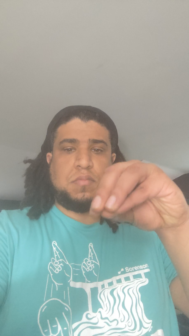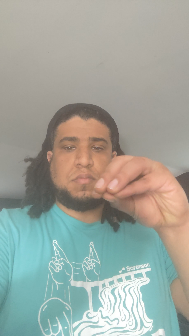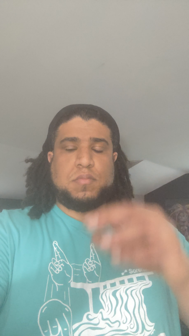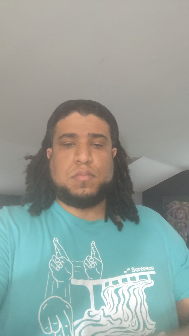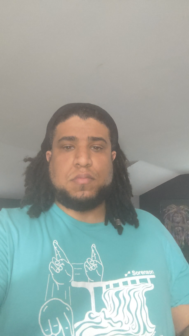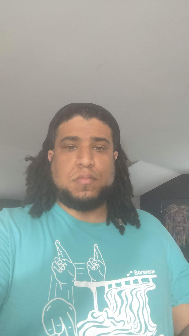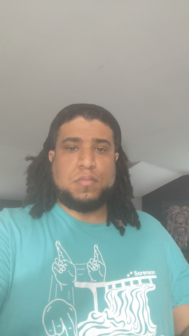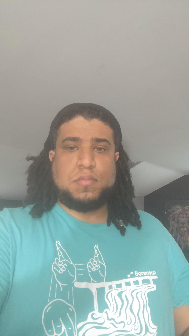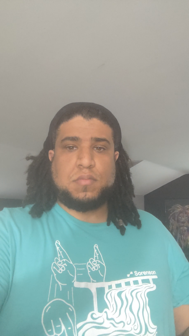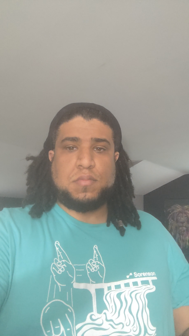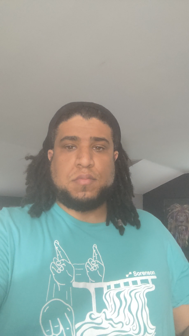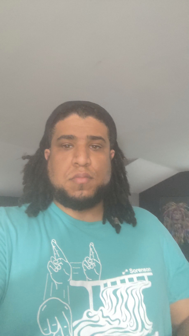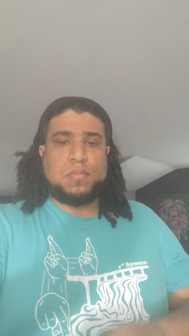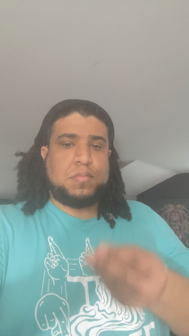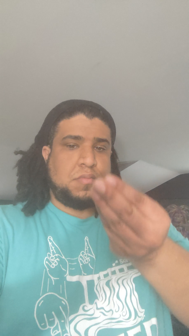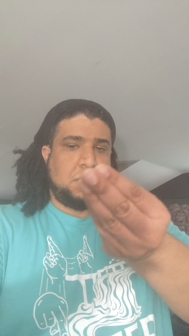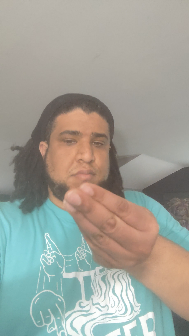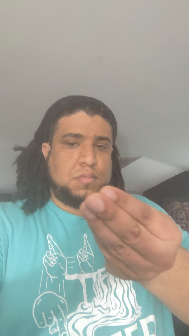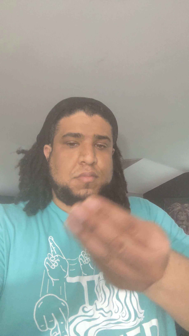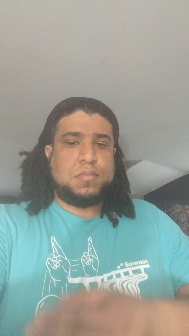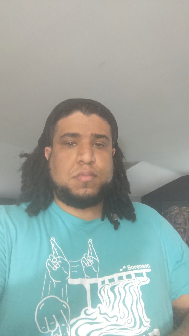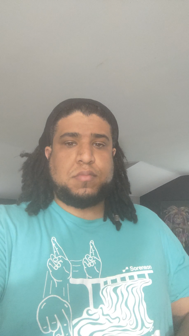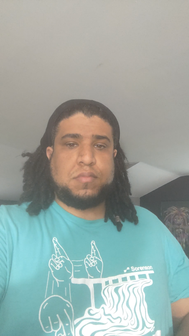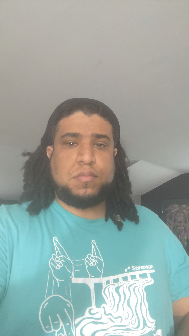feed